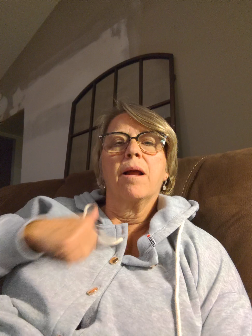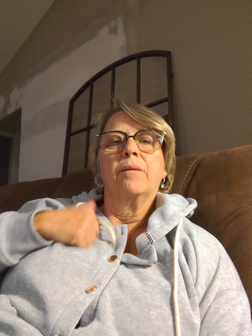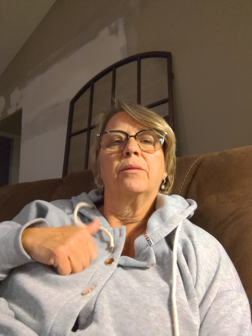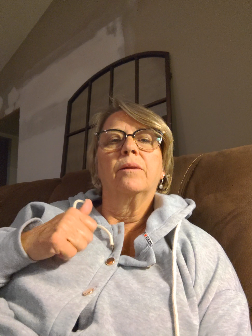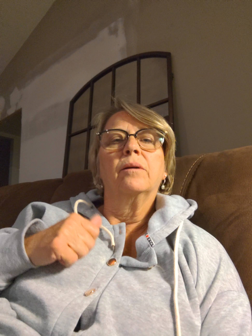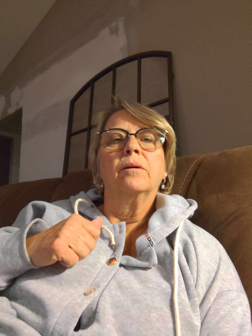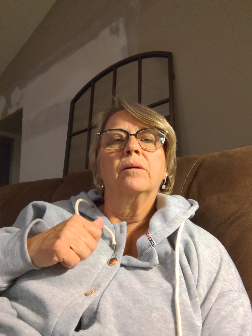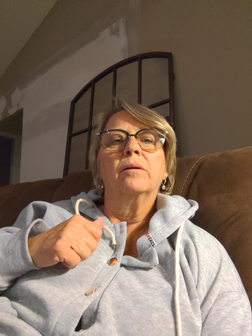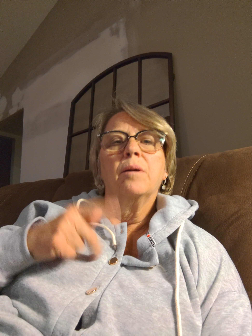bath